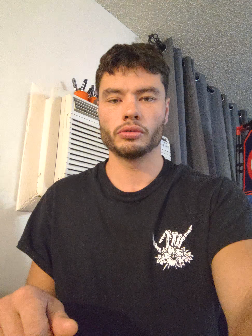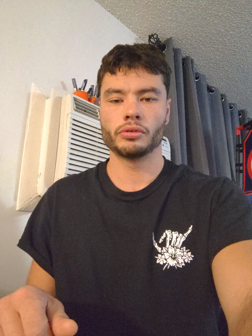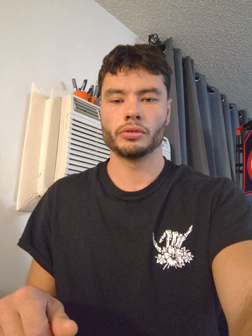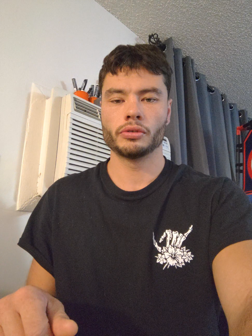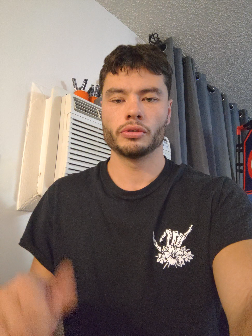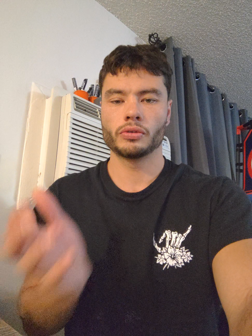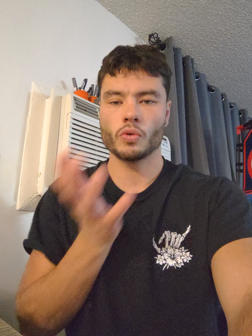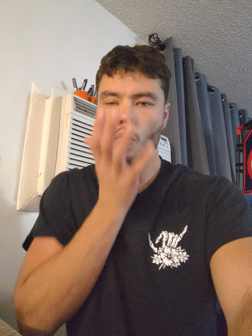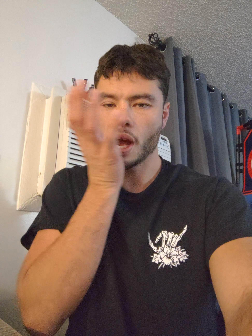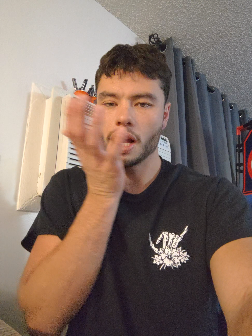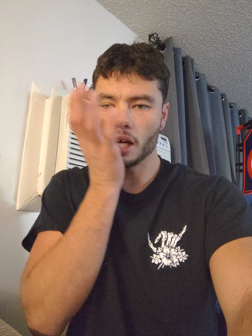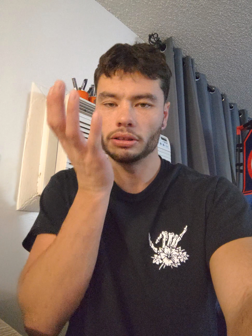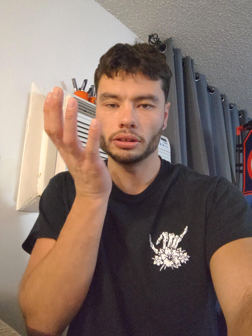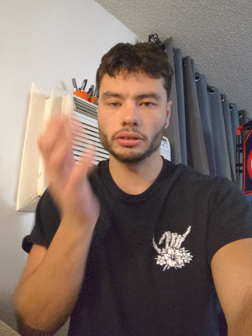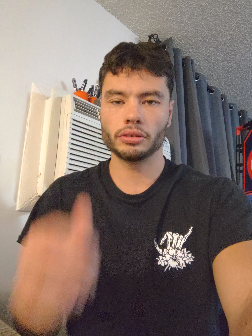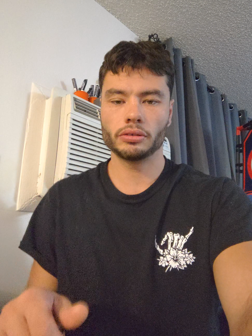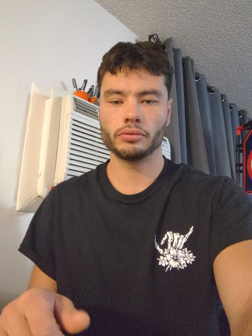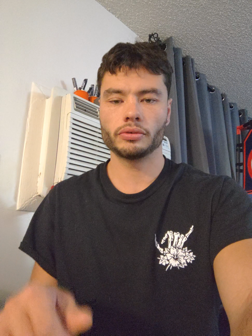grass